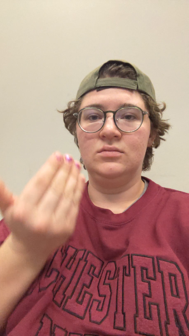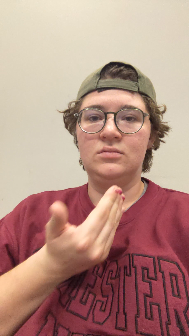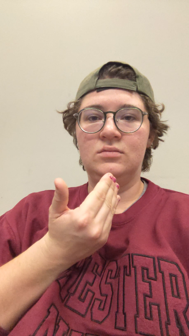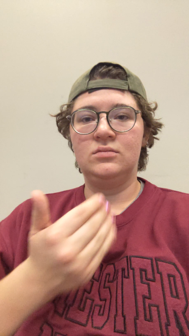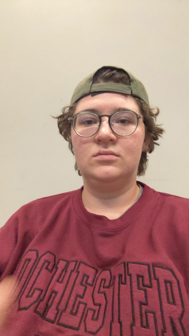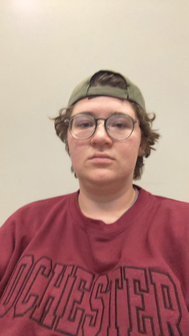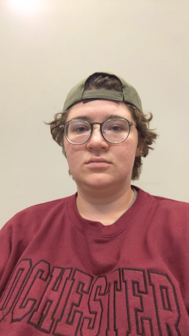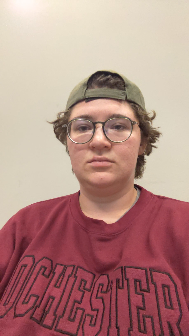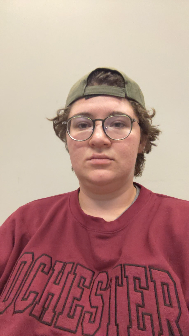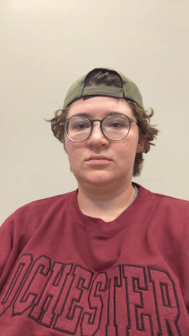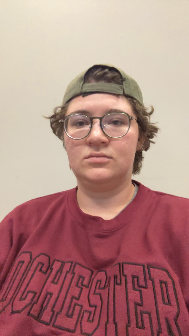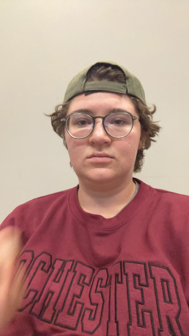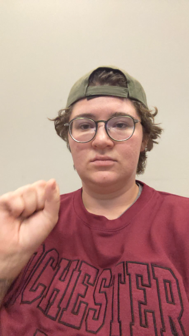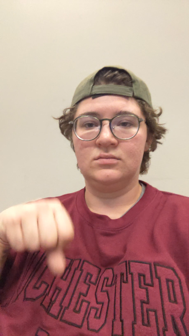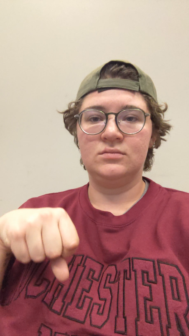could